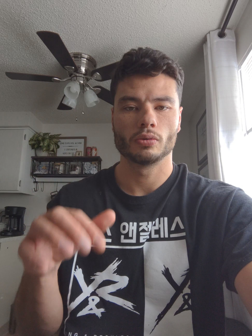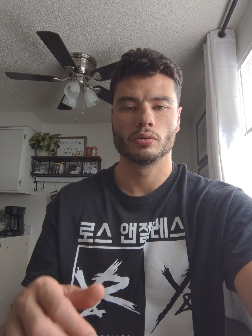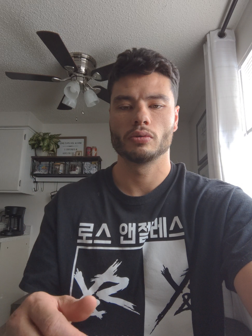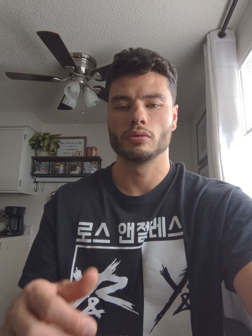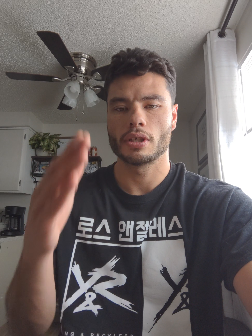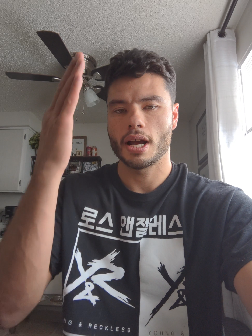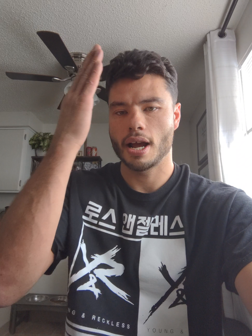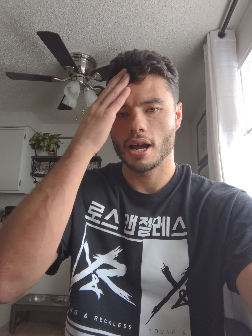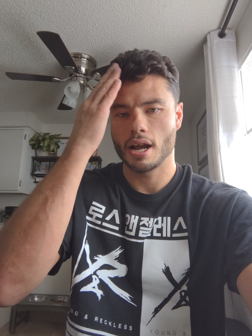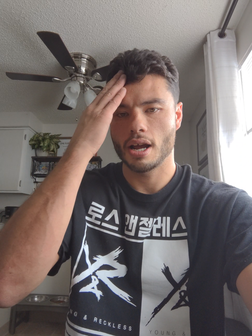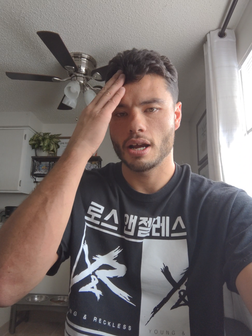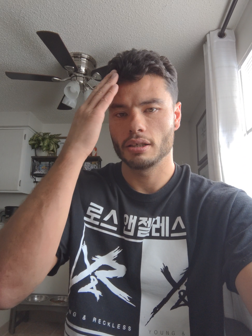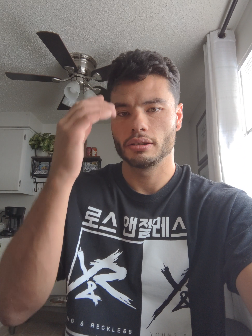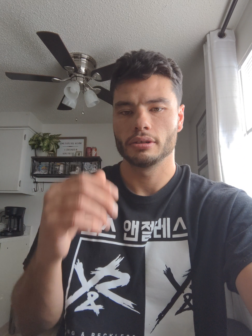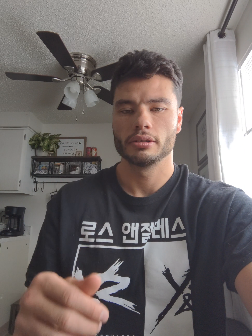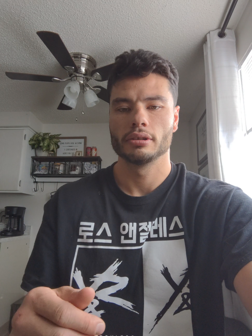hat